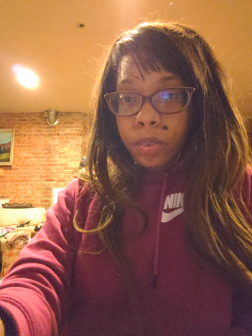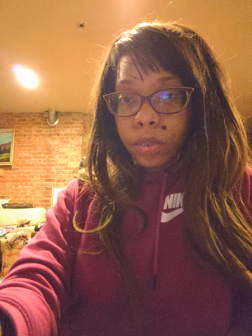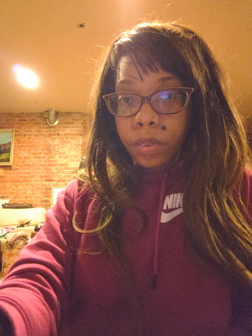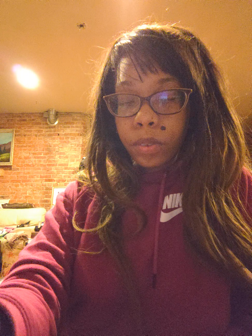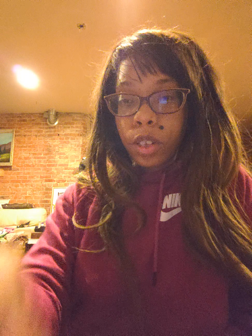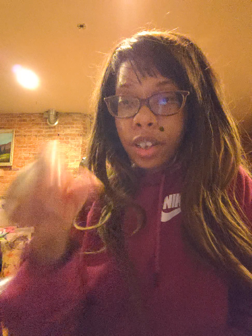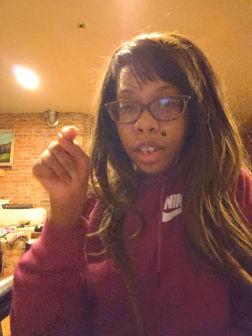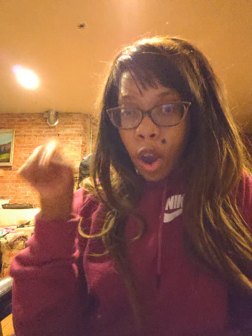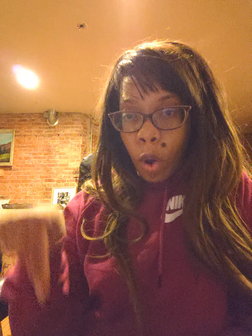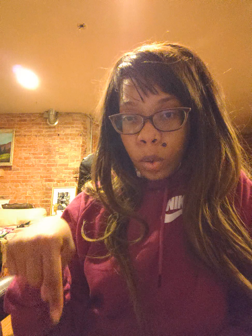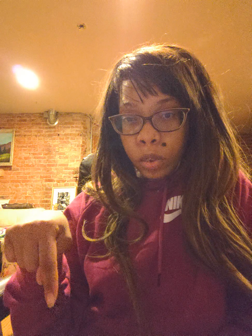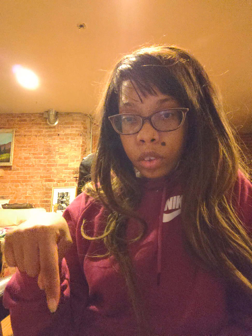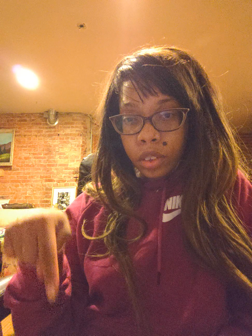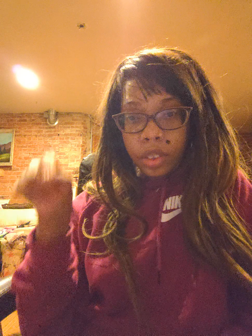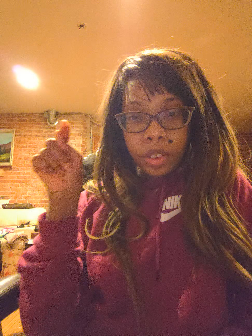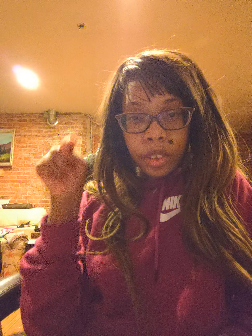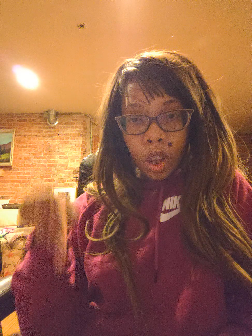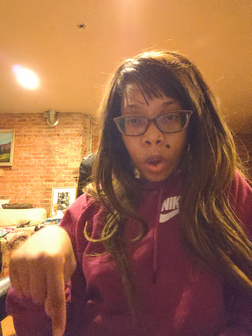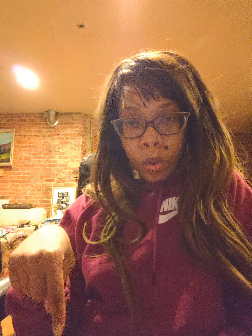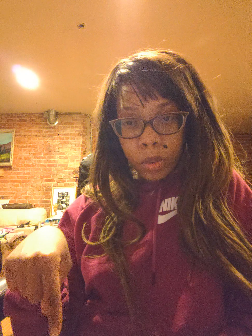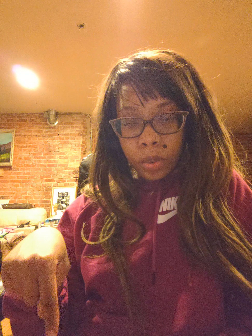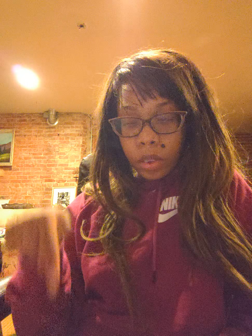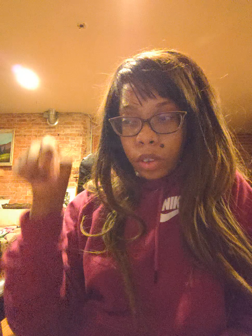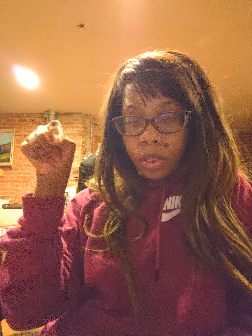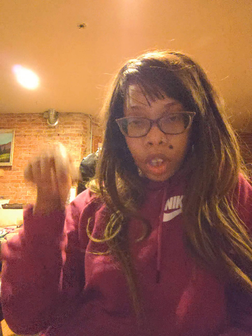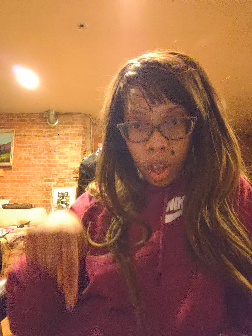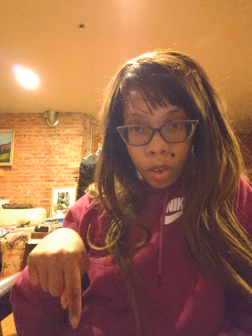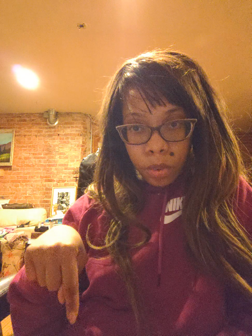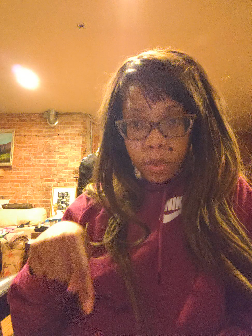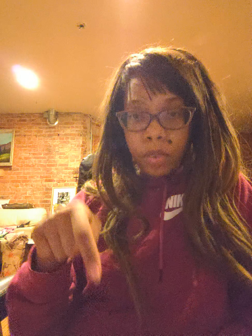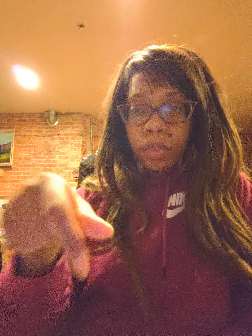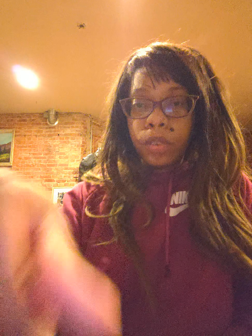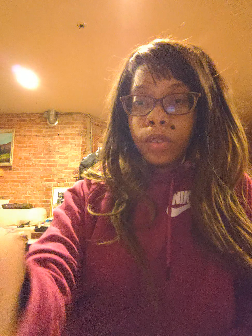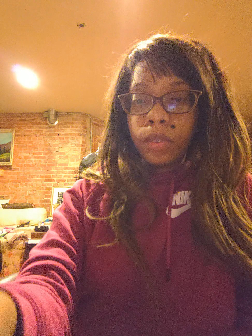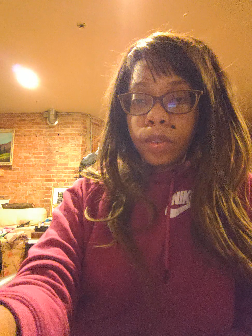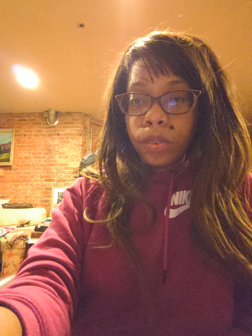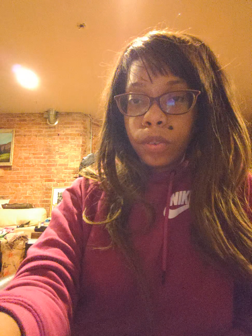down